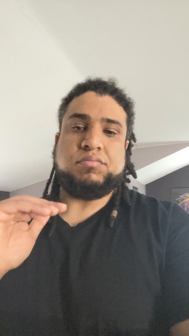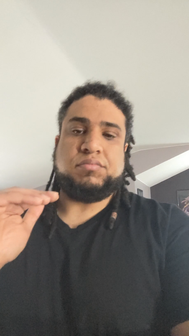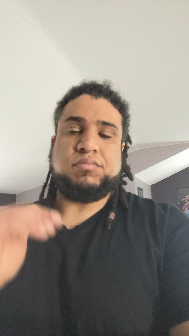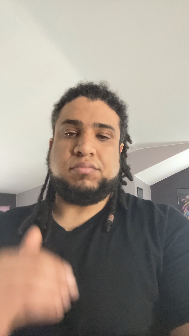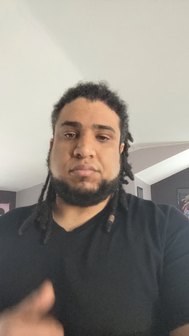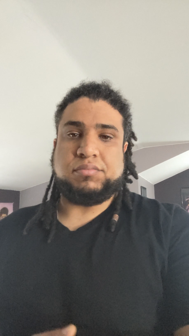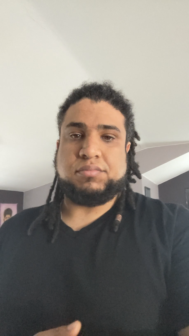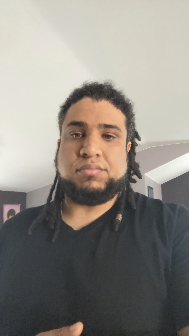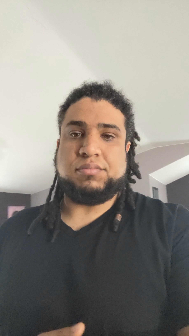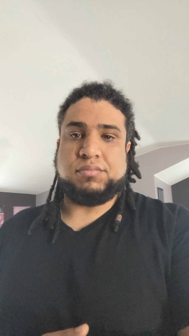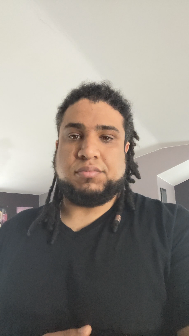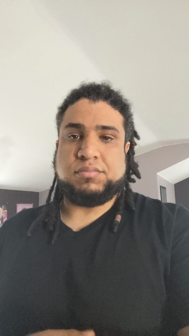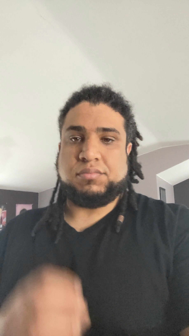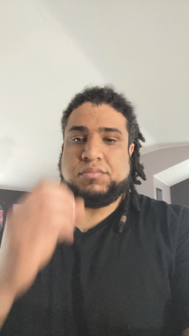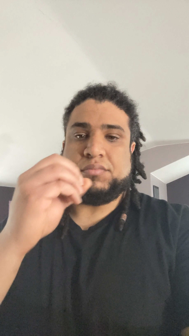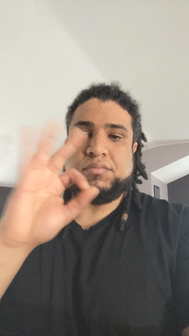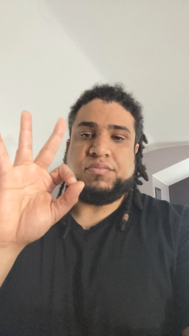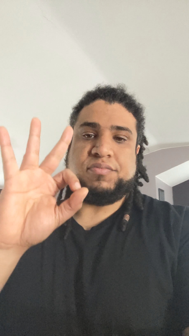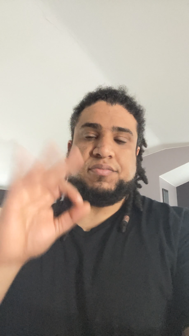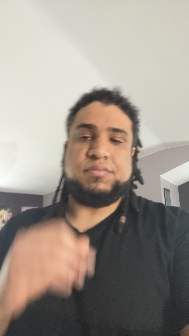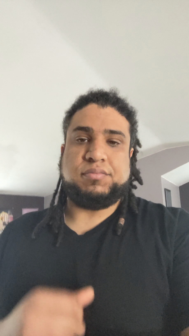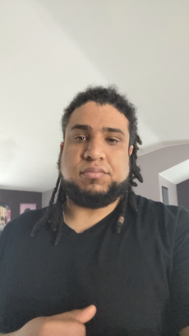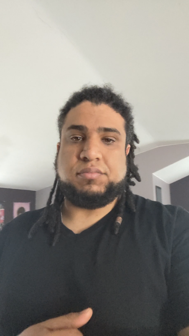of